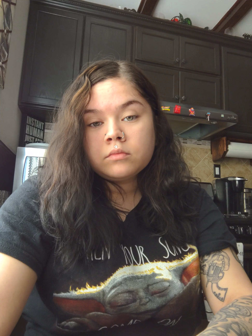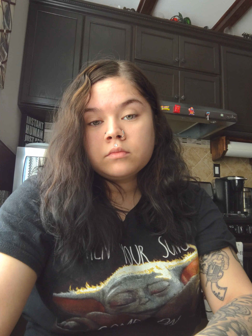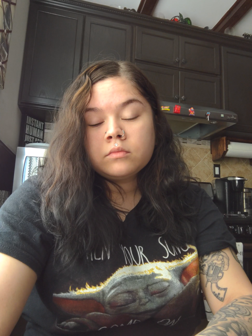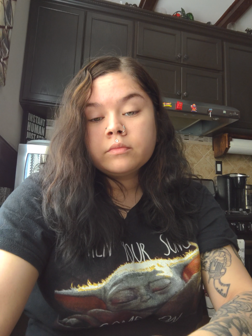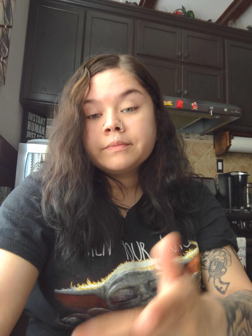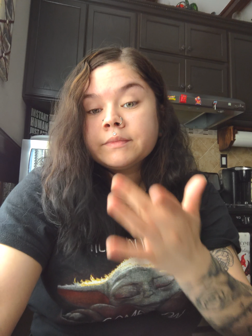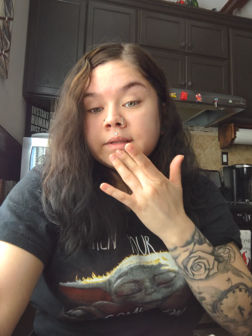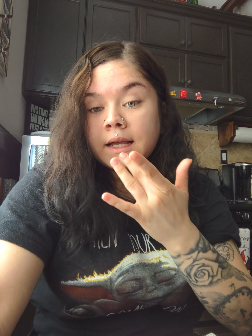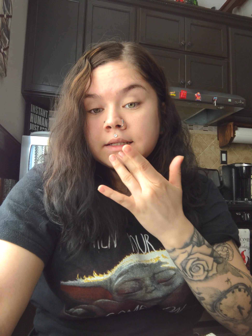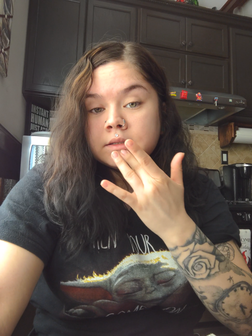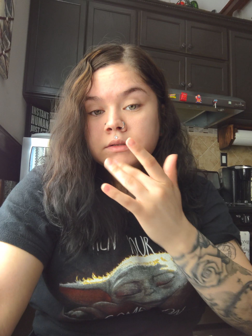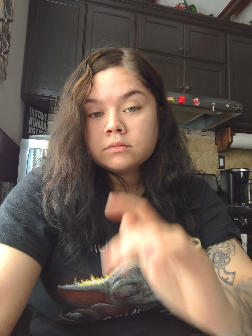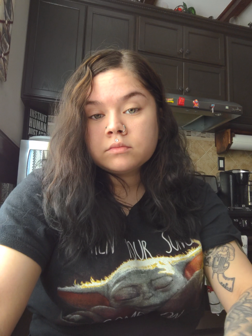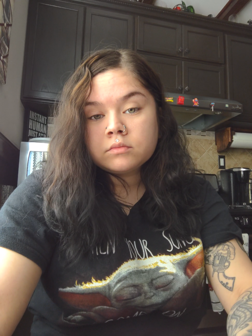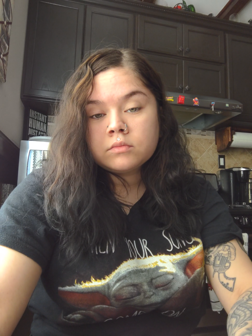taste